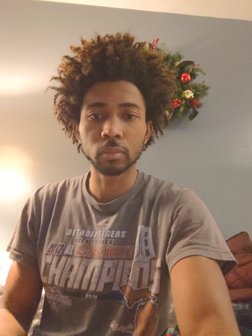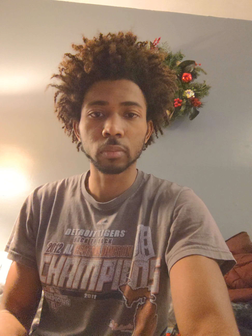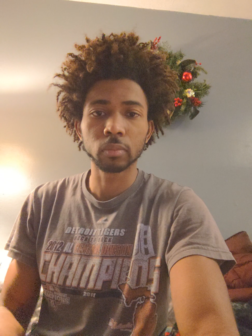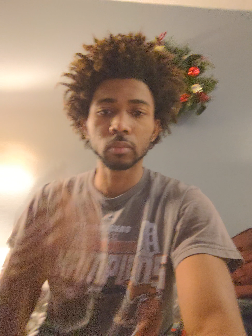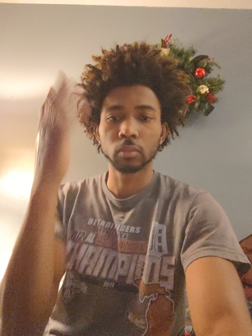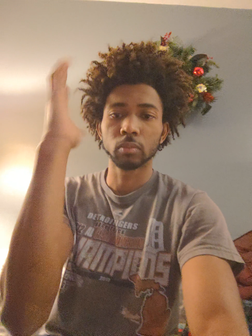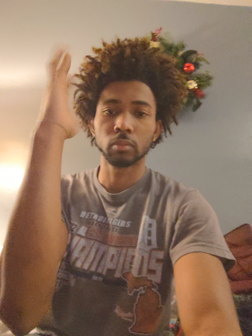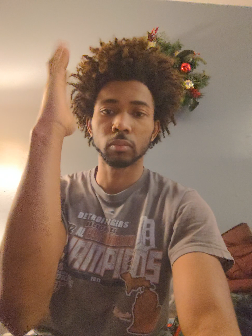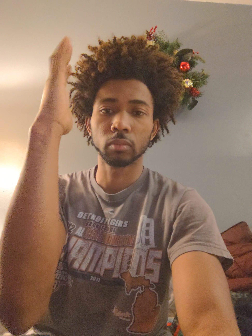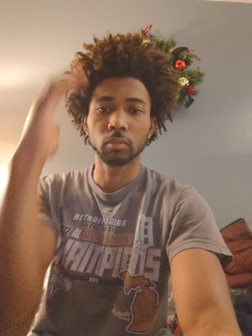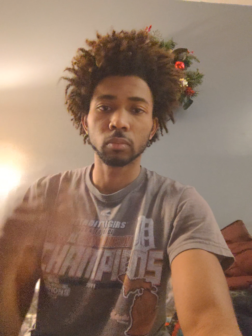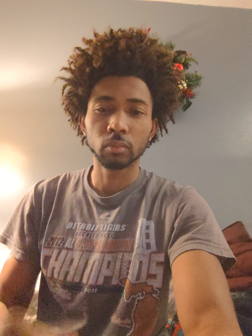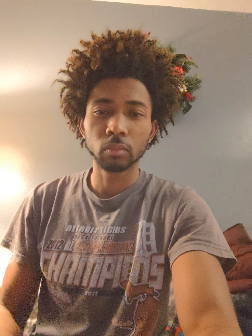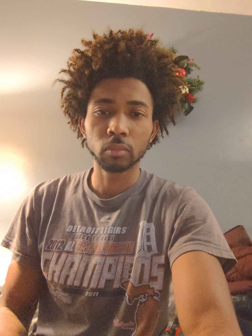tree